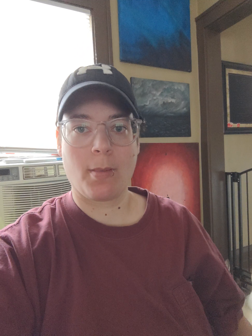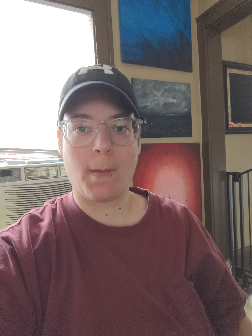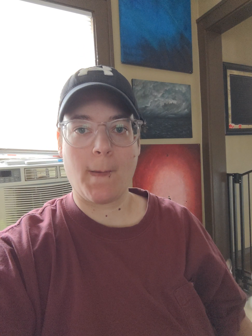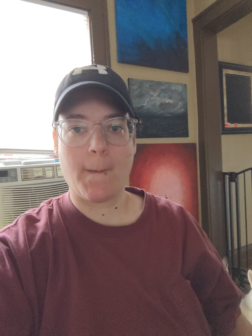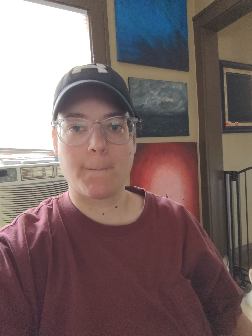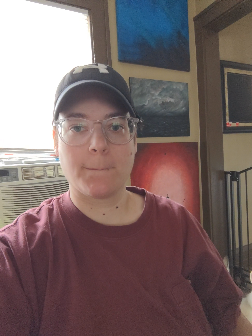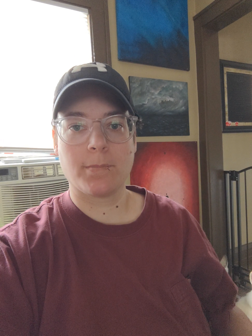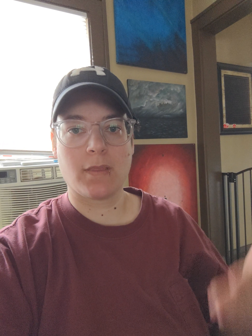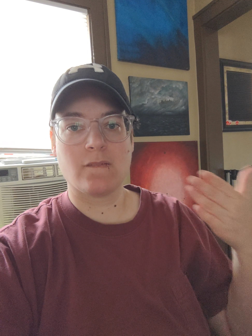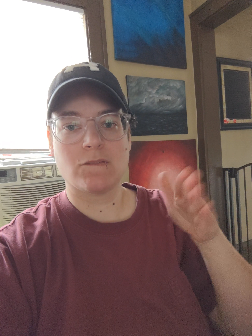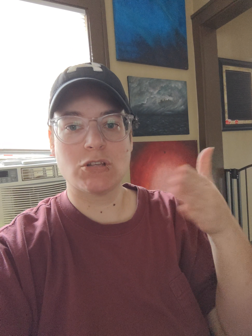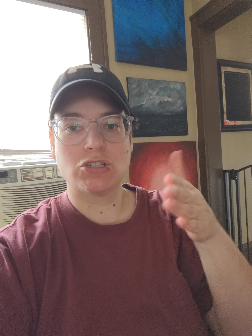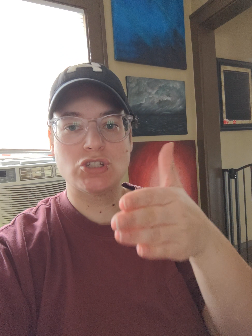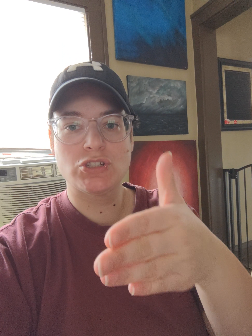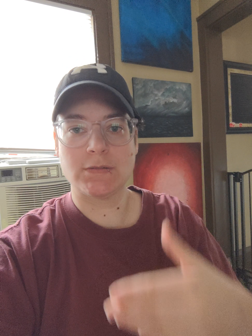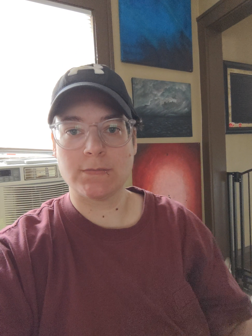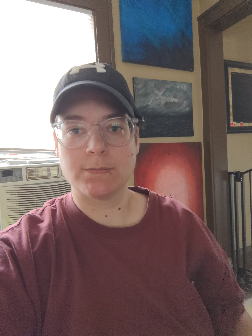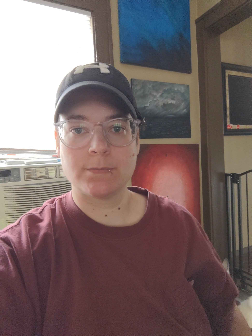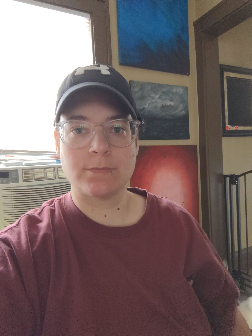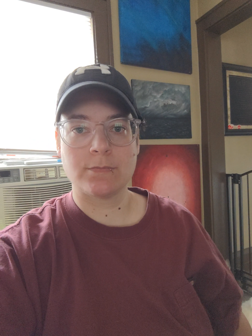fish